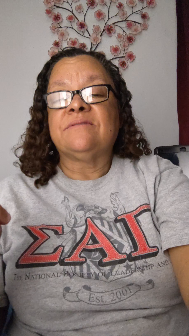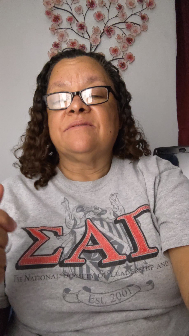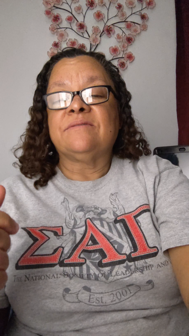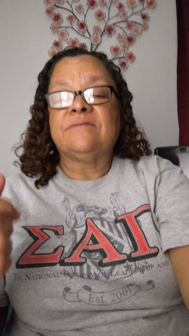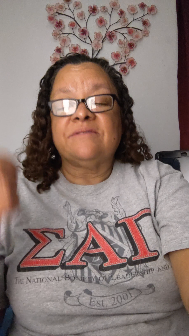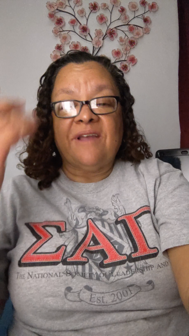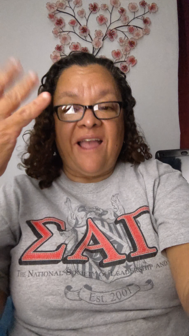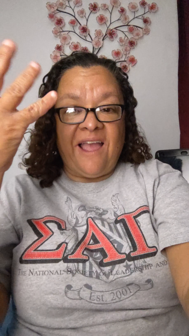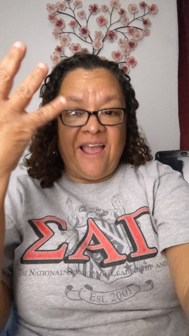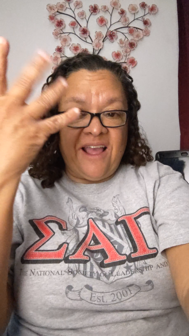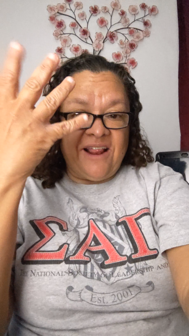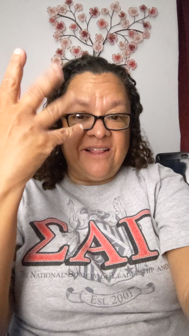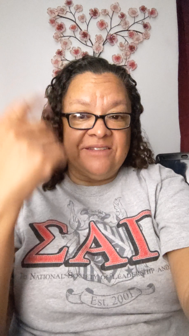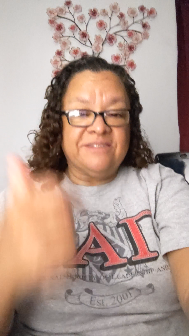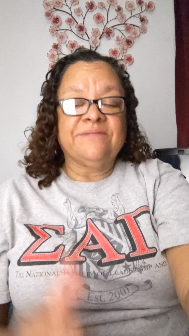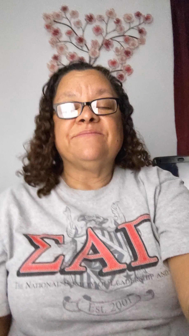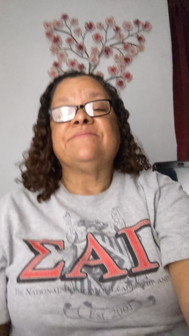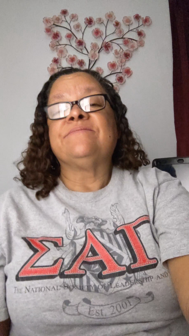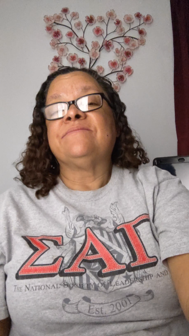hand